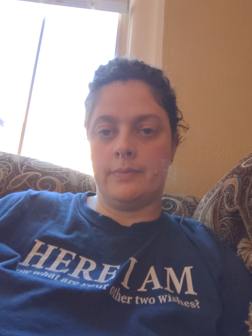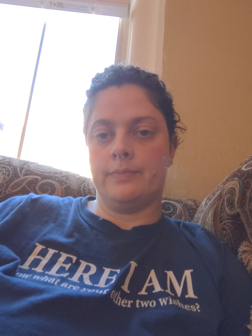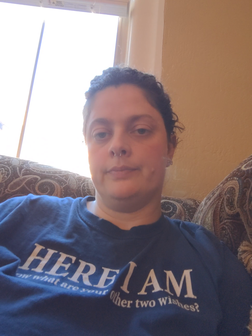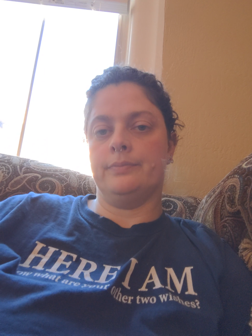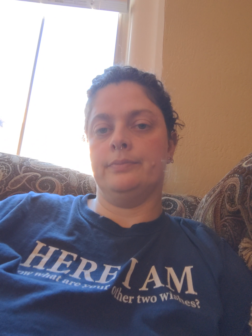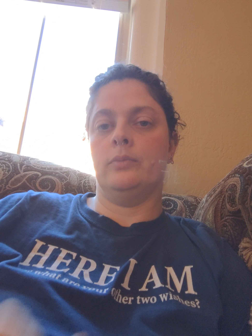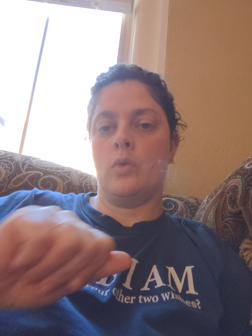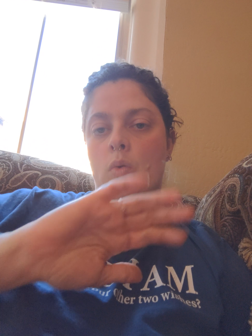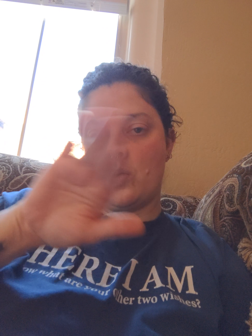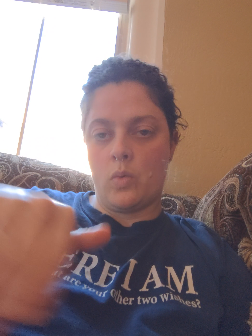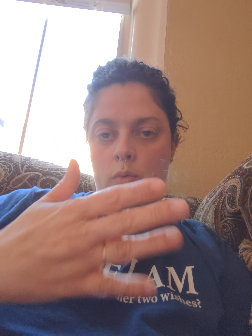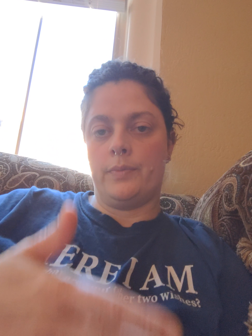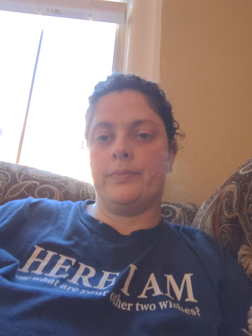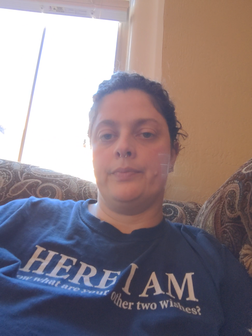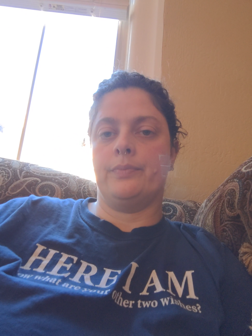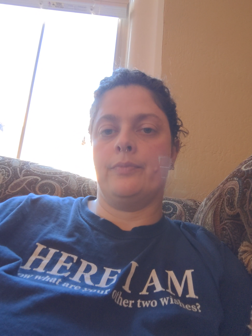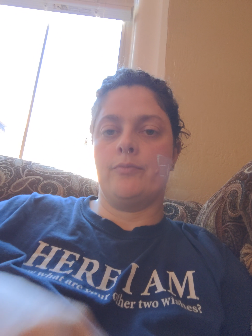all